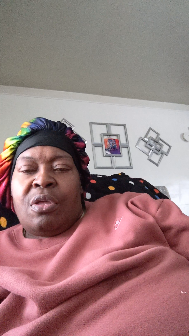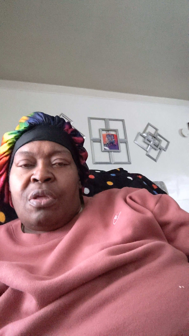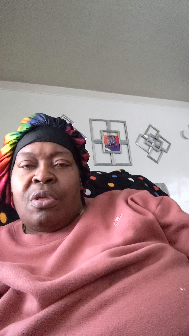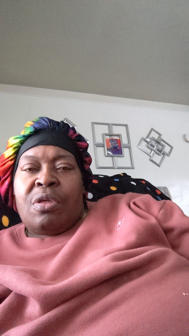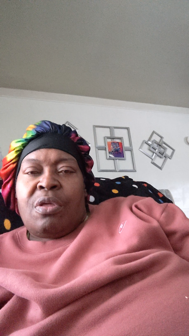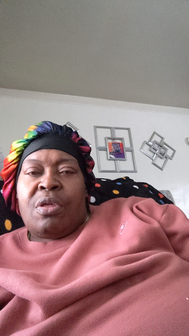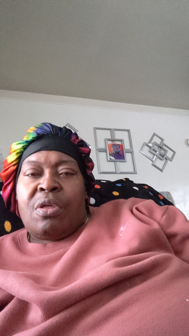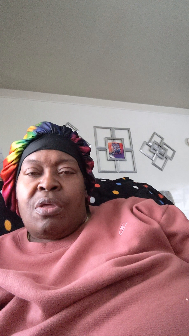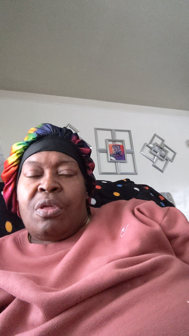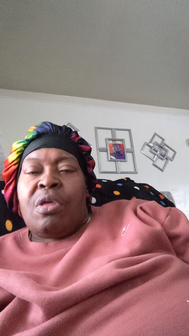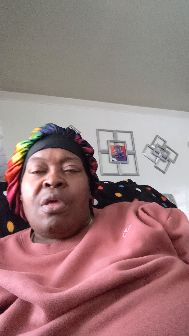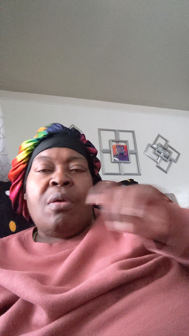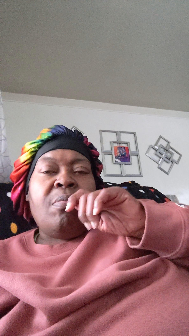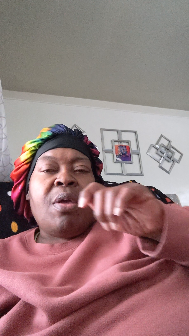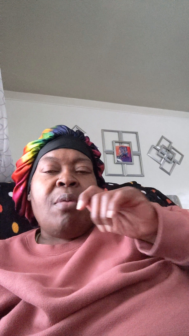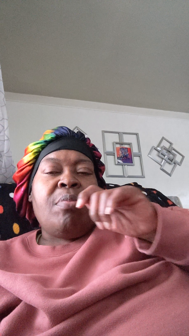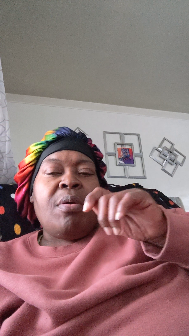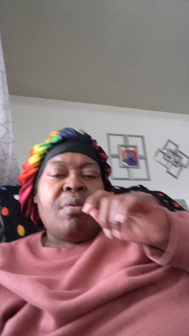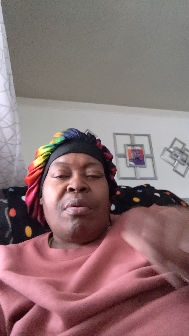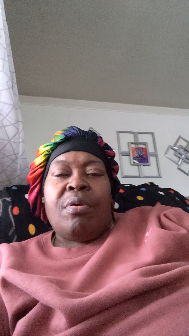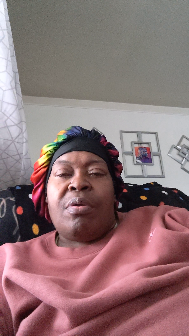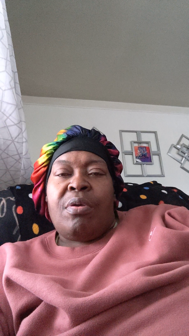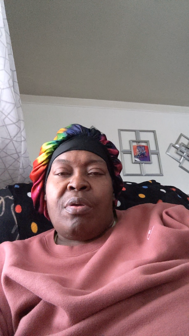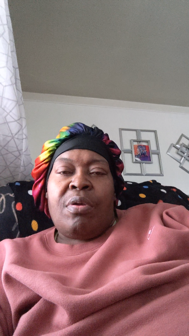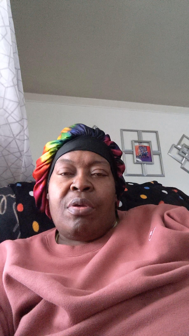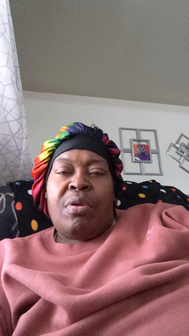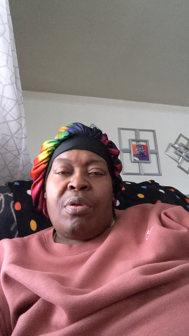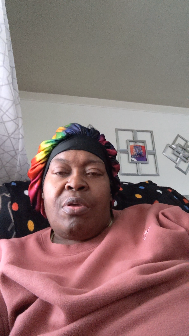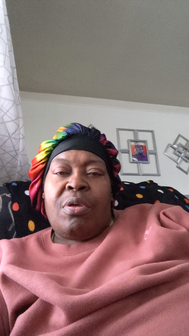popsicle